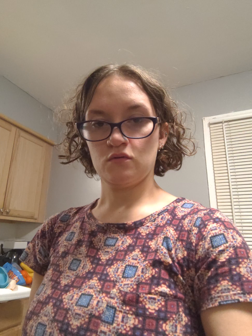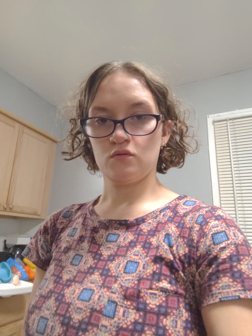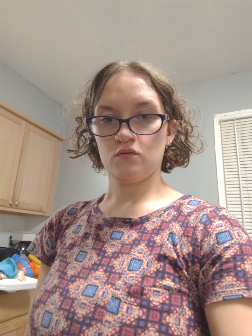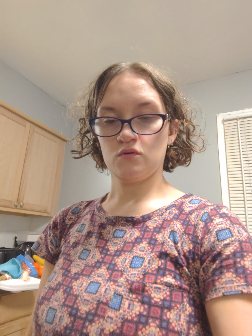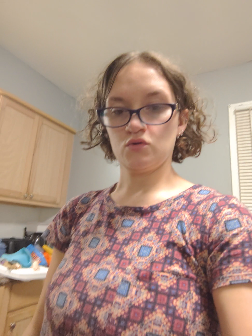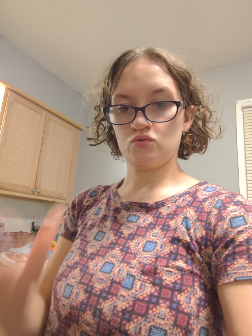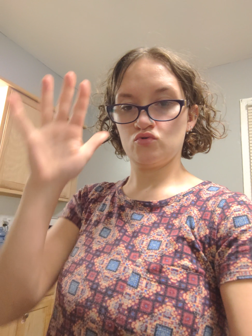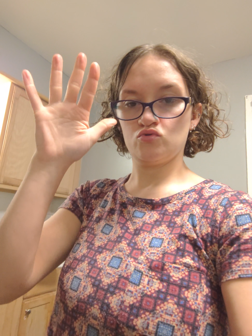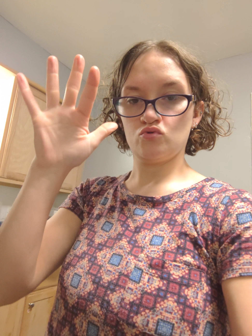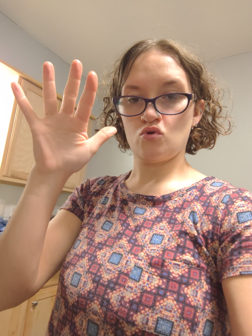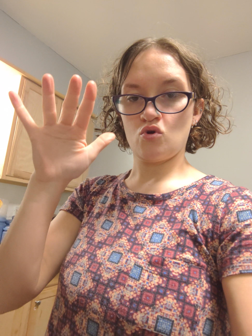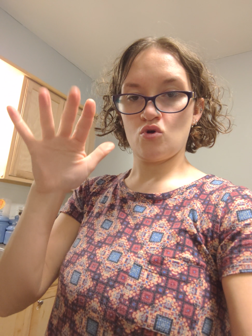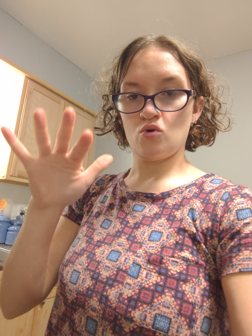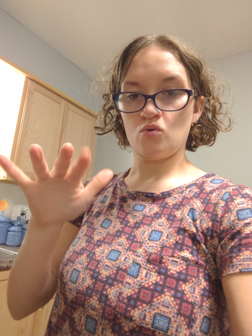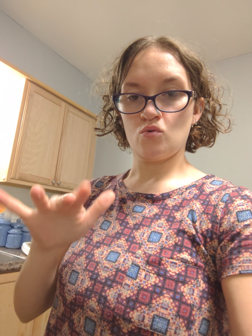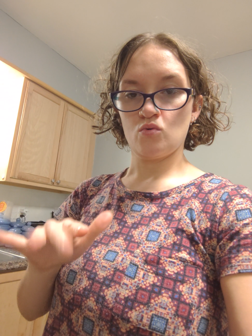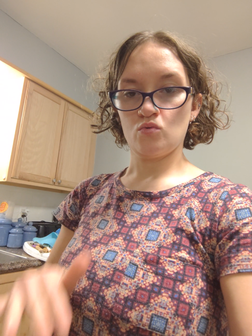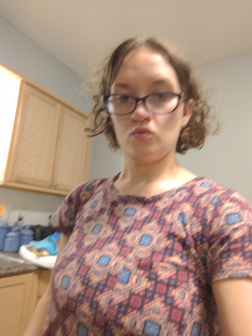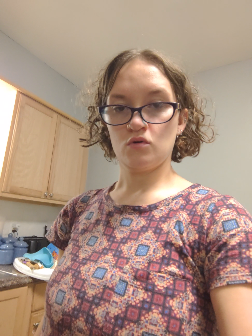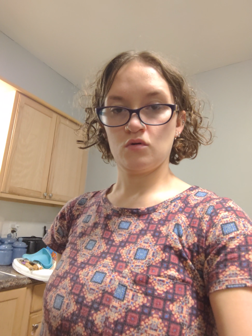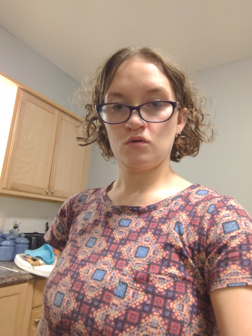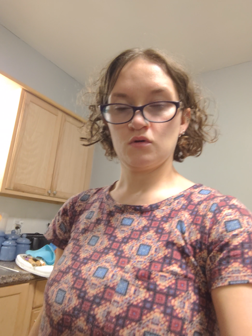snow